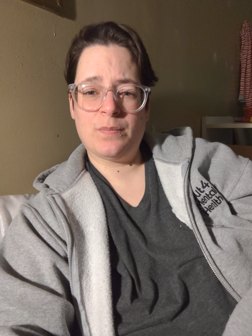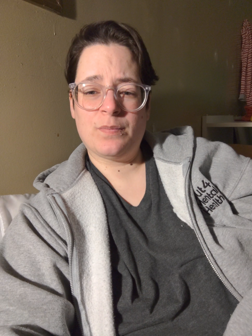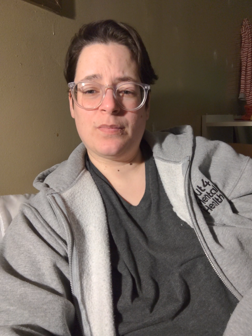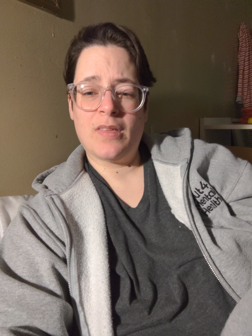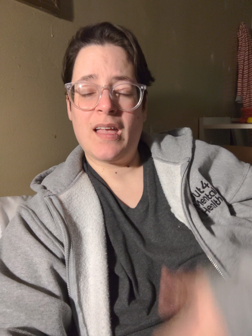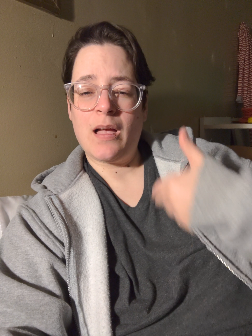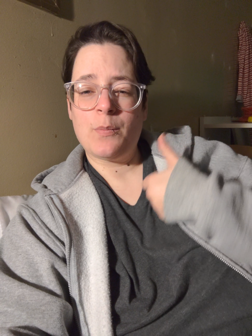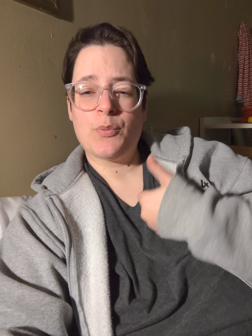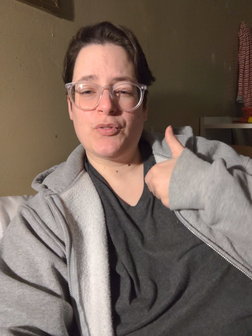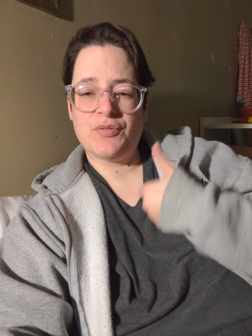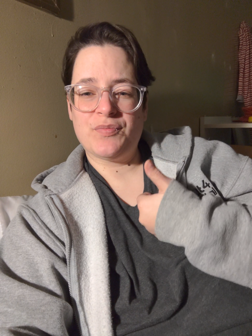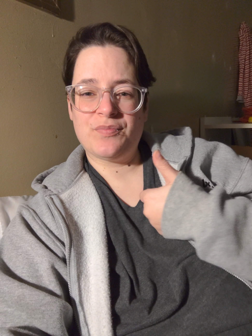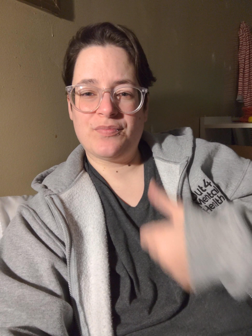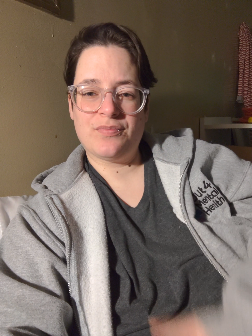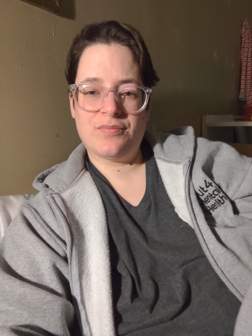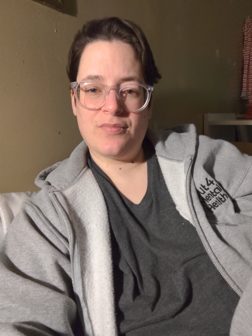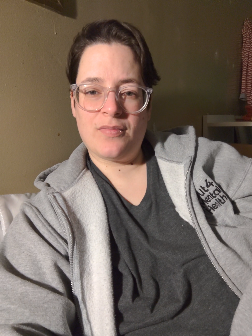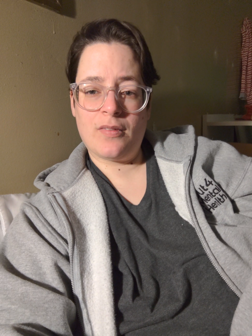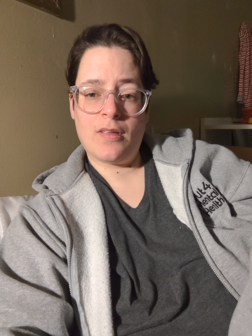animal